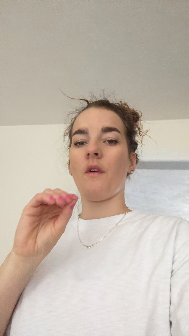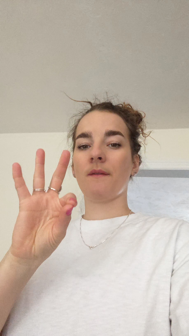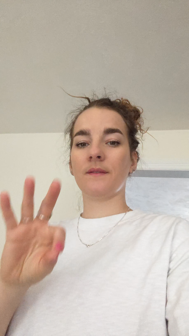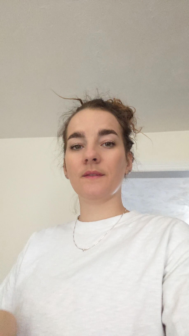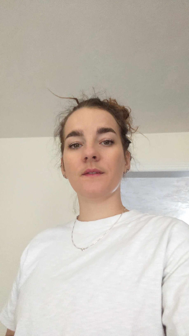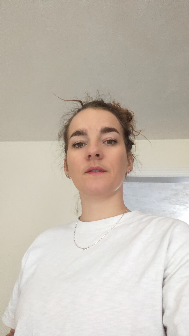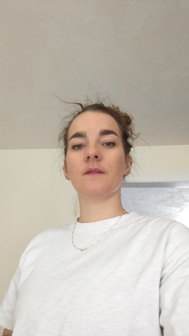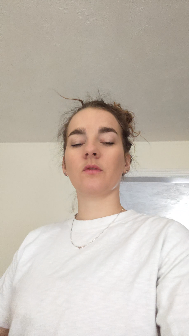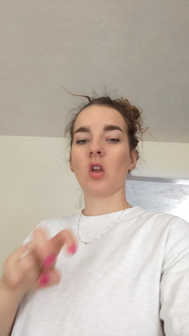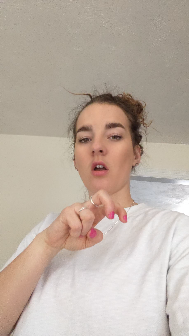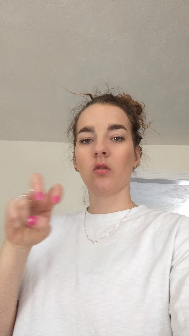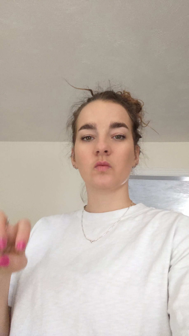couch